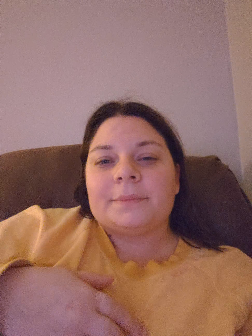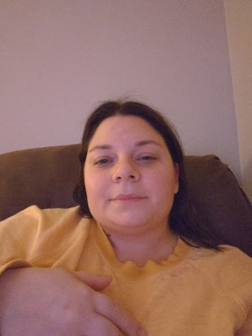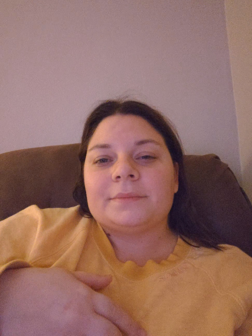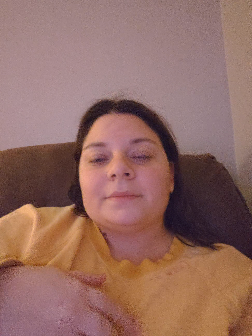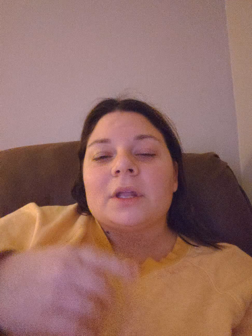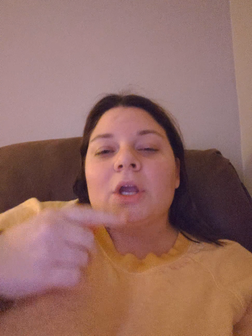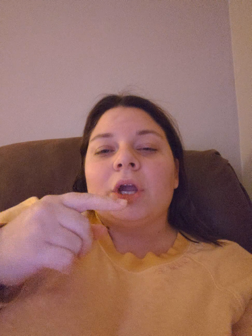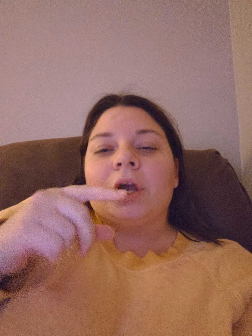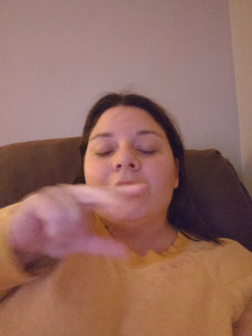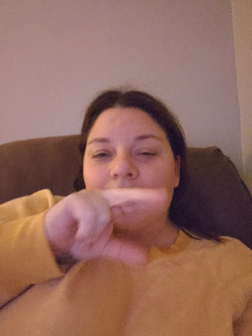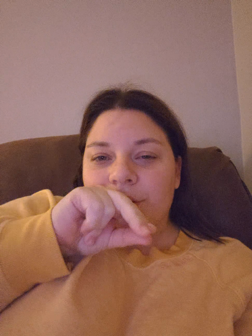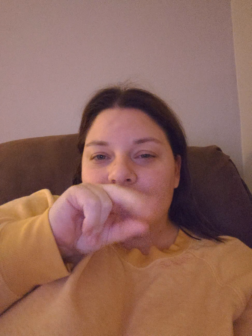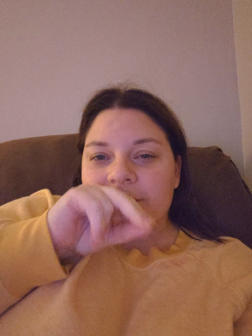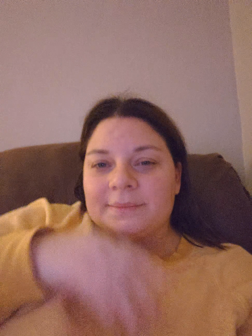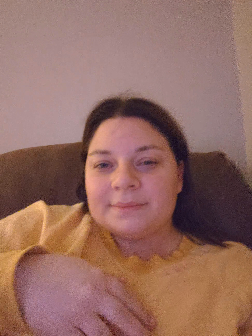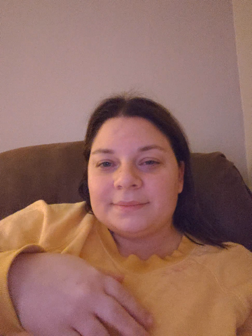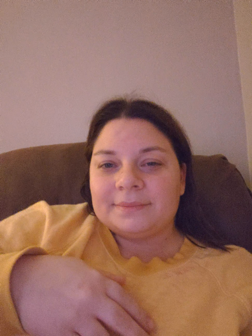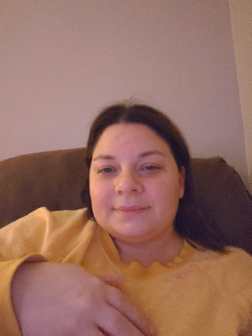goose